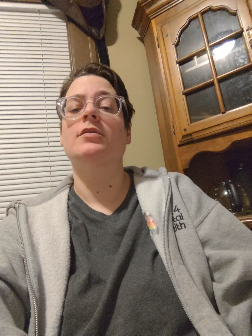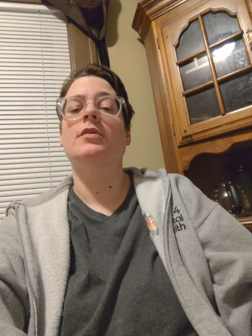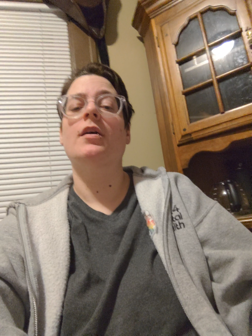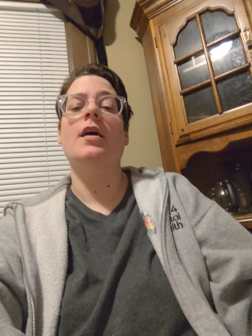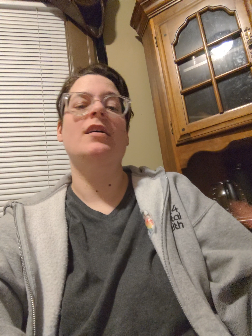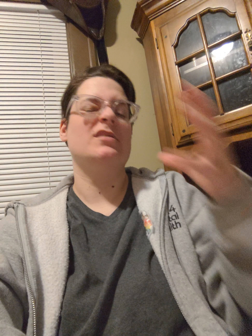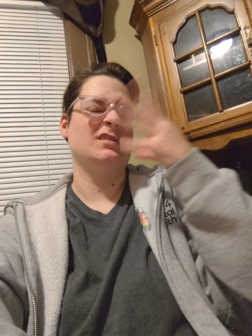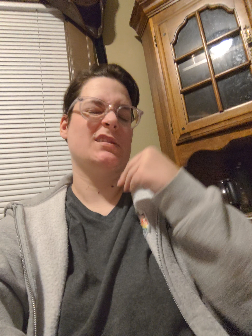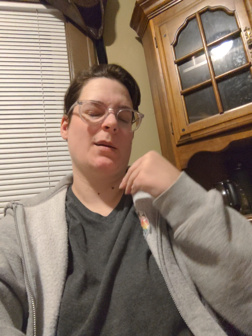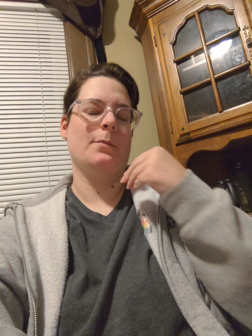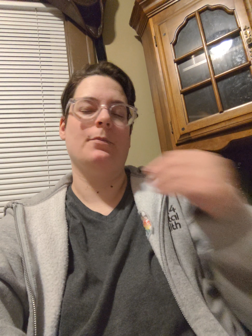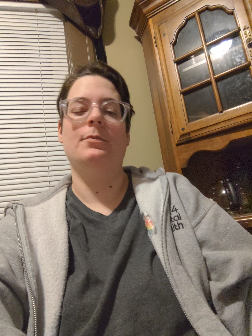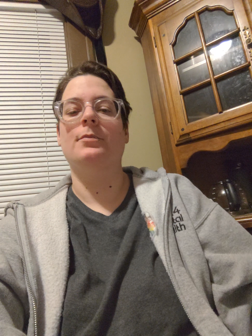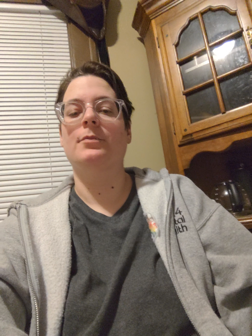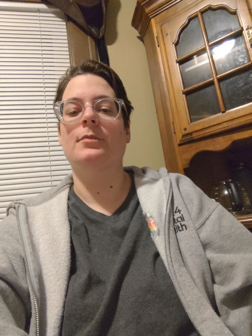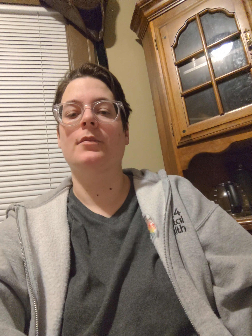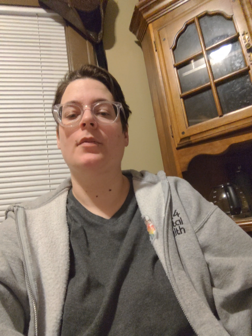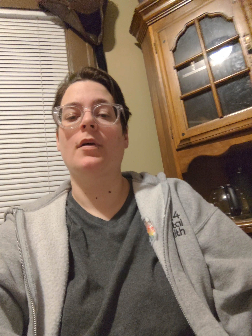sleep